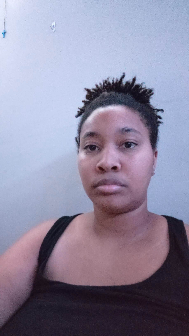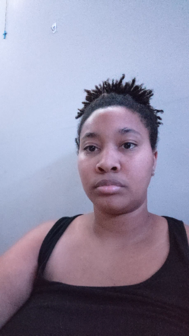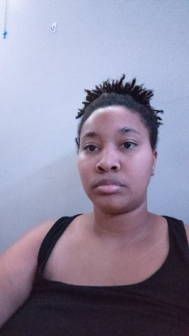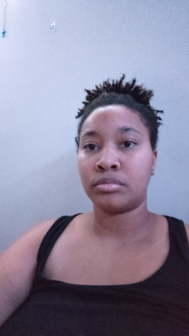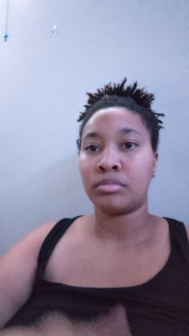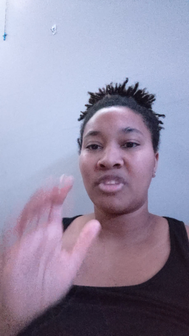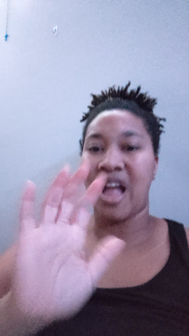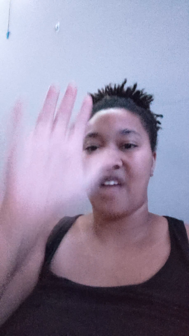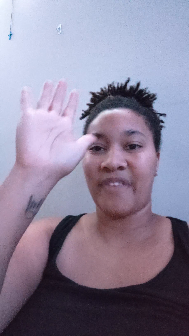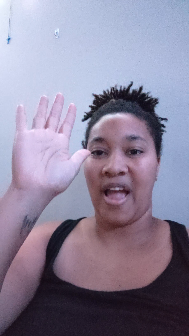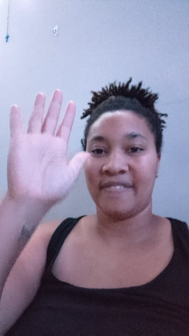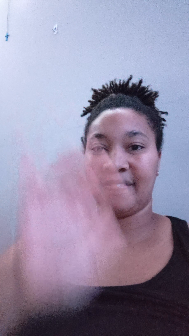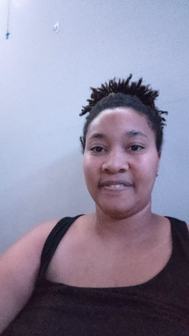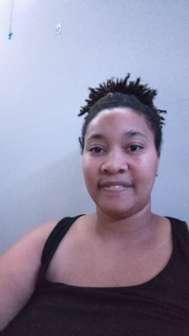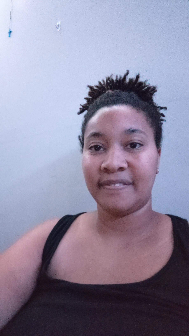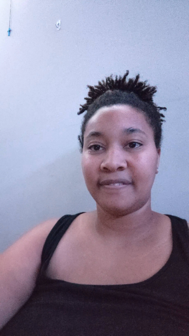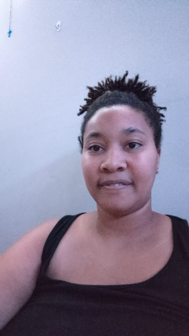give me five